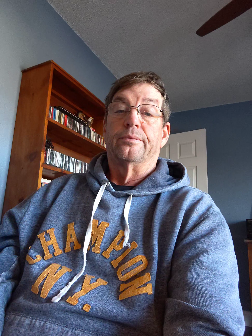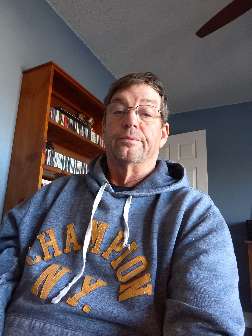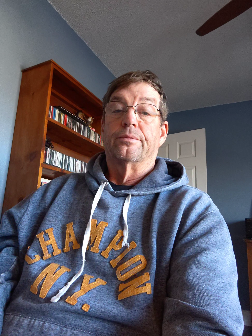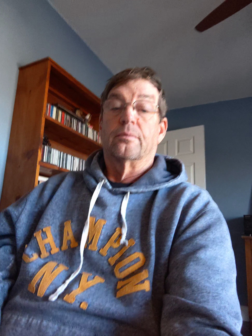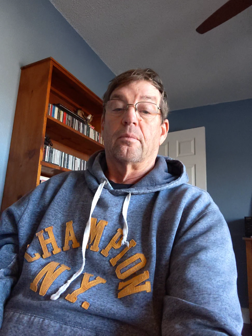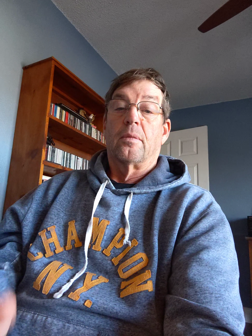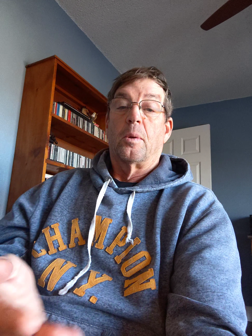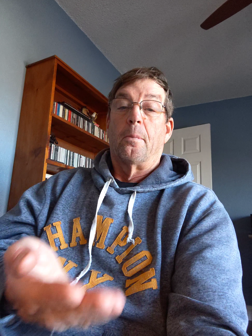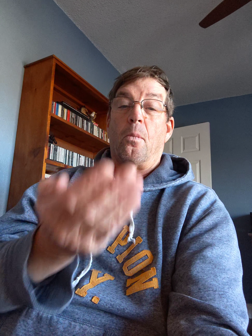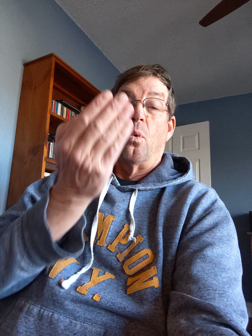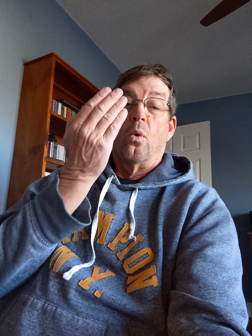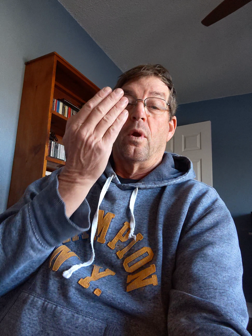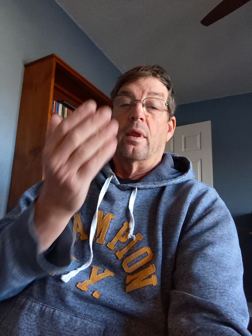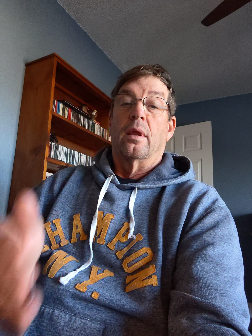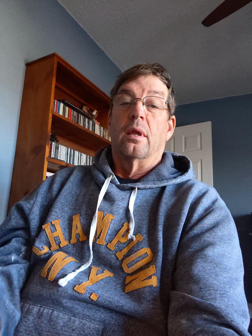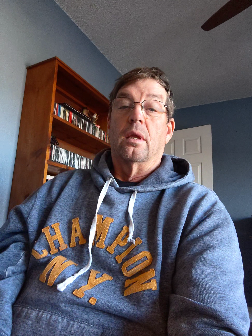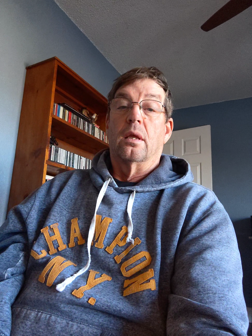morning